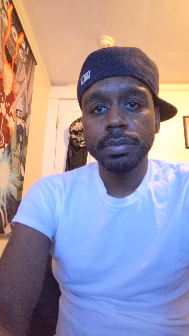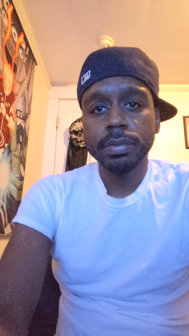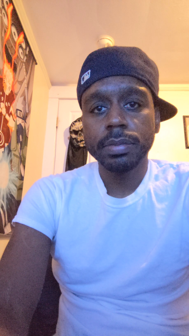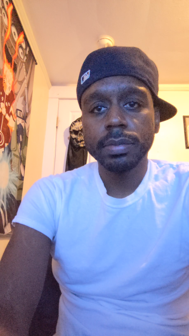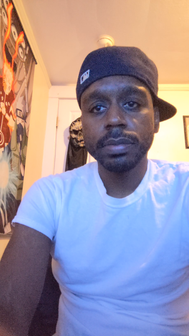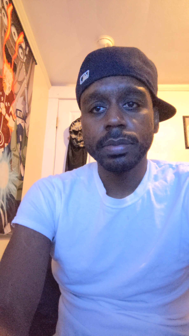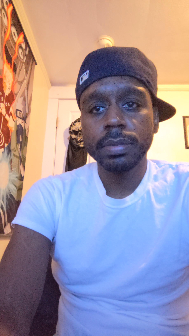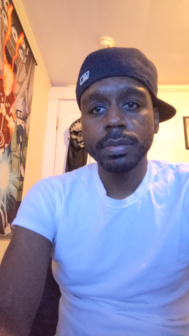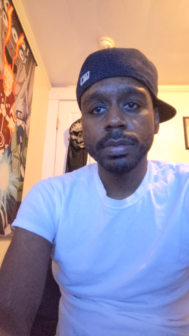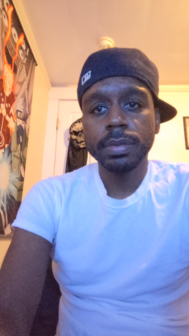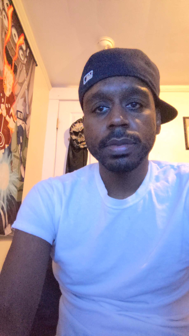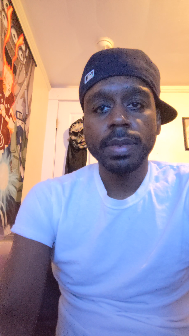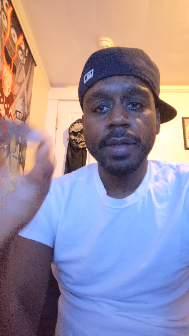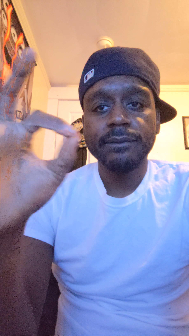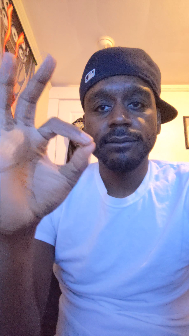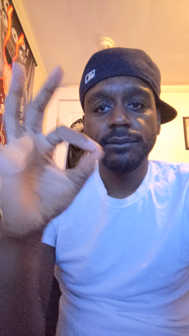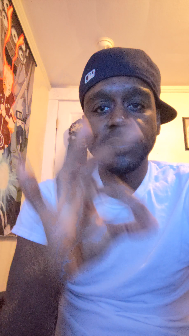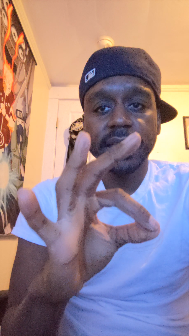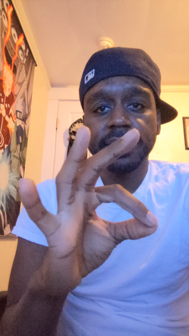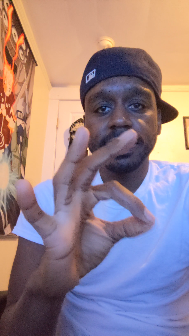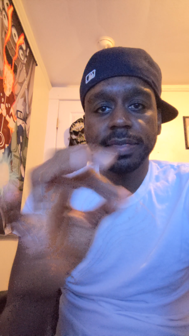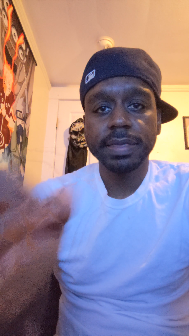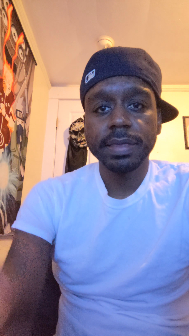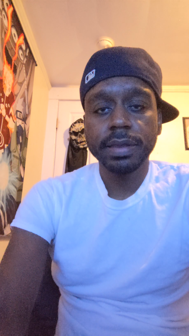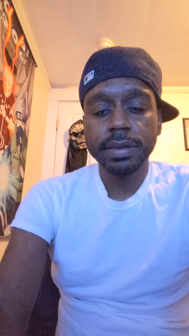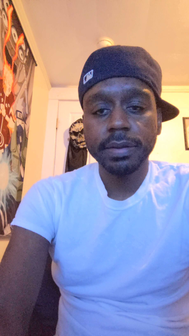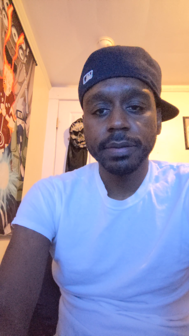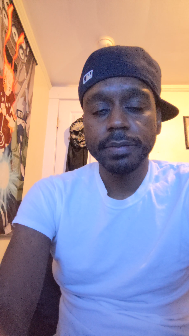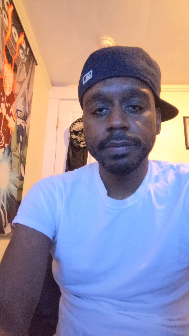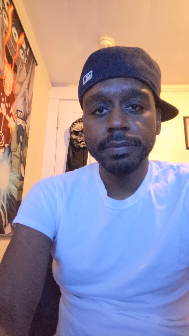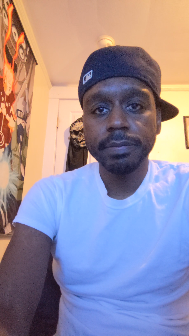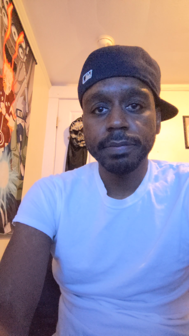fit